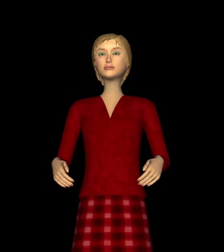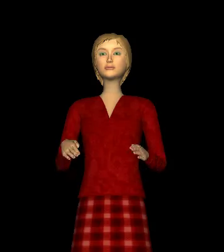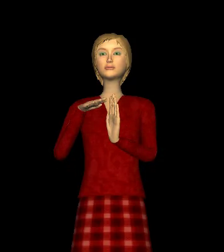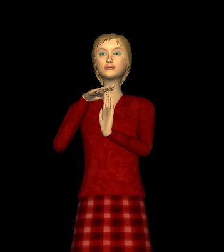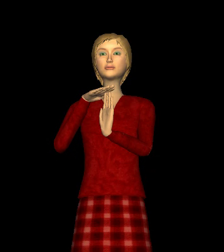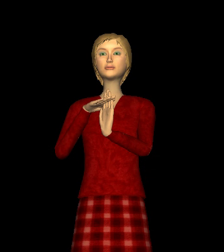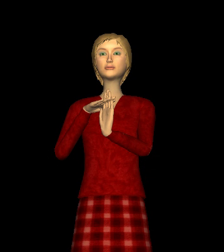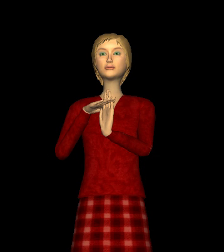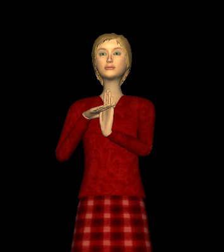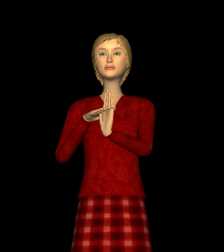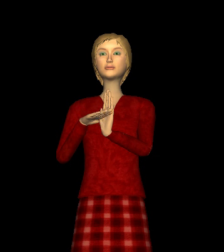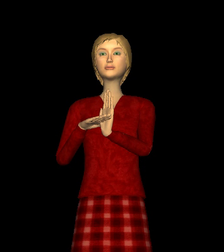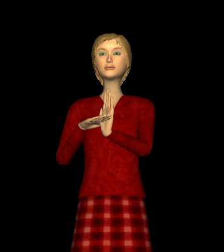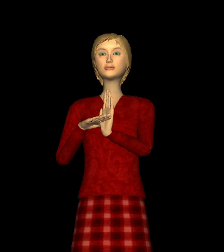قائمة